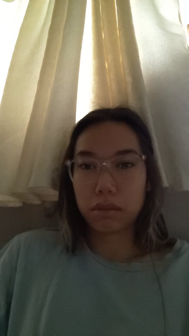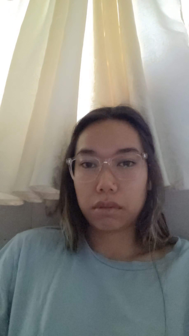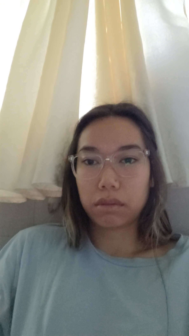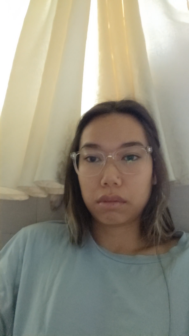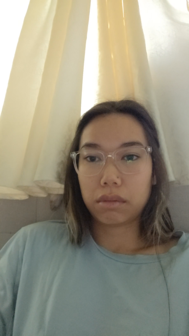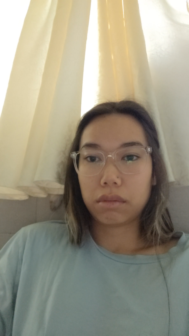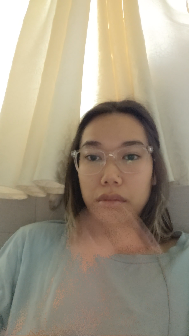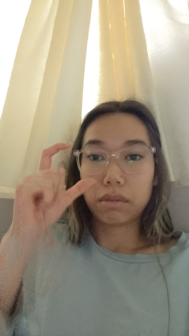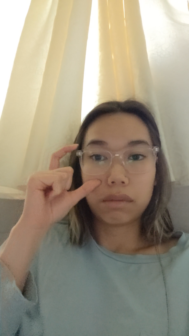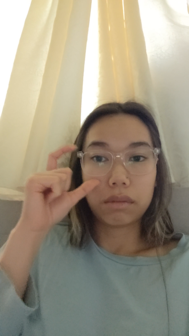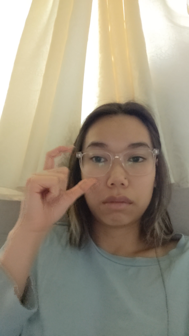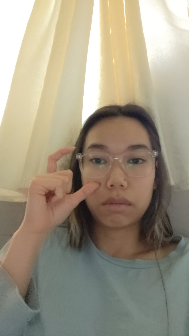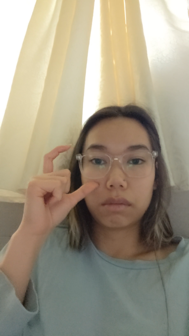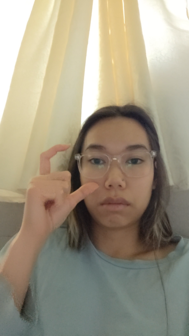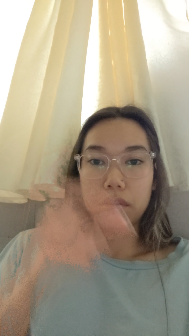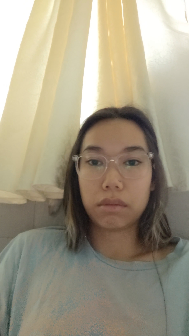glasses